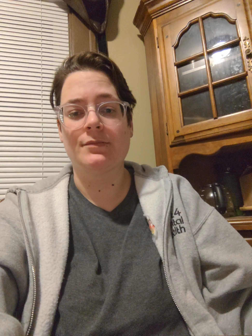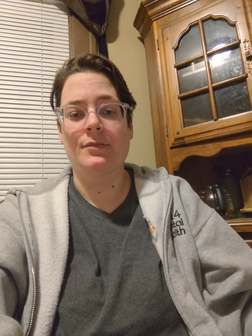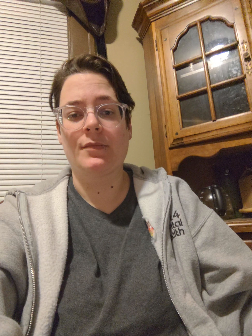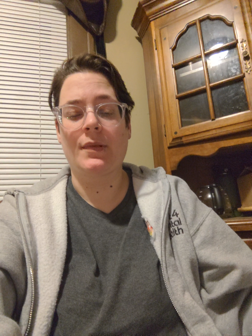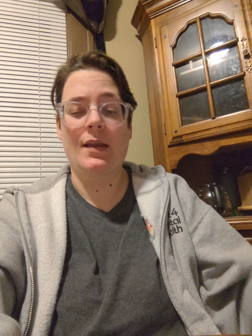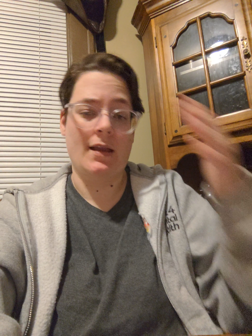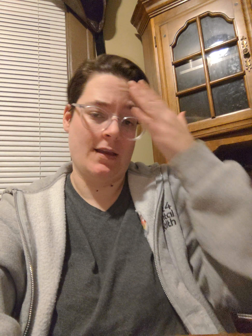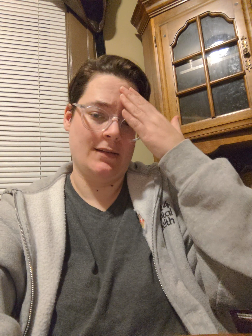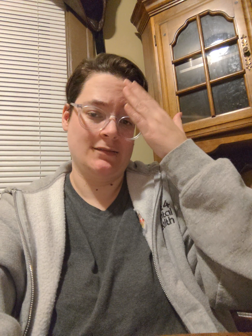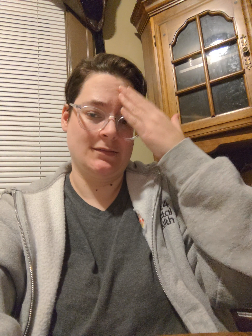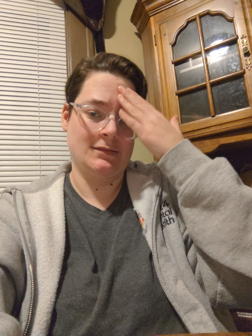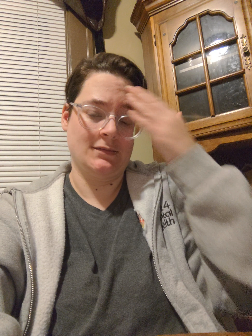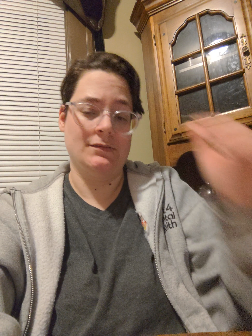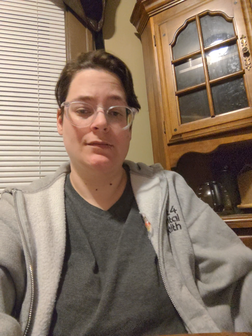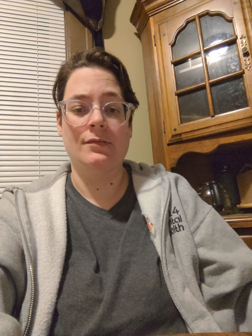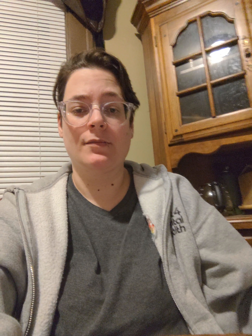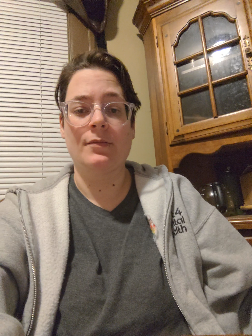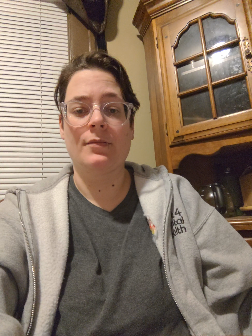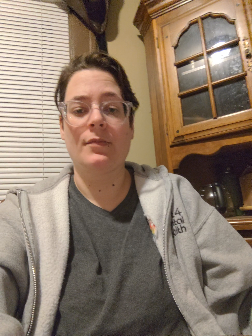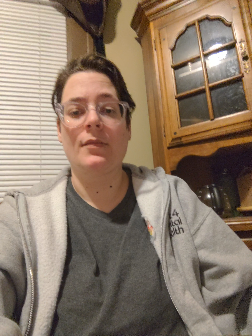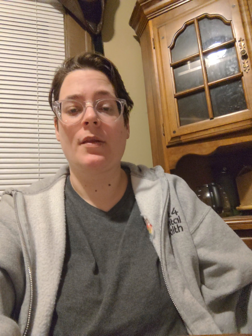hat